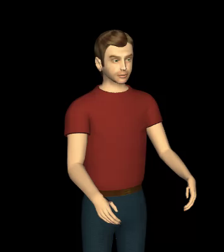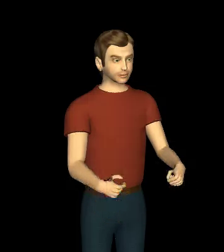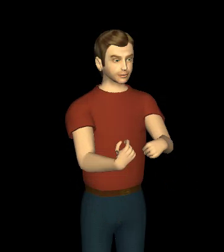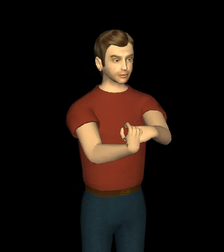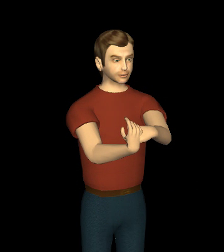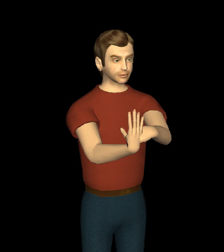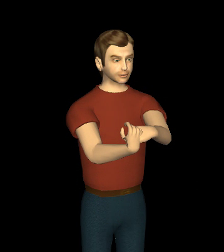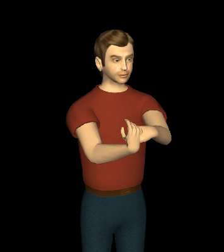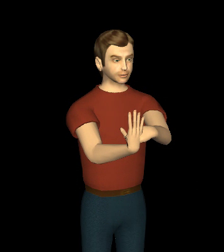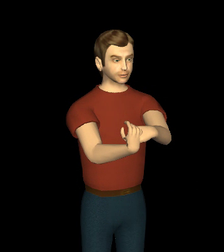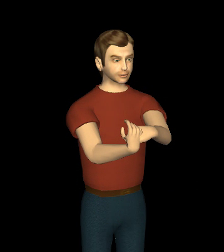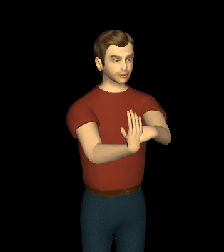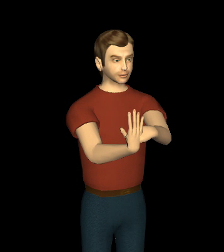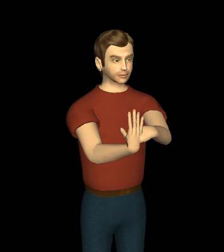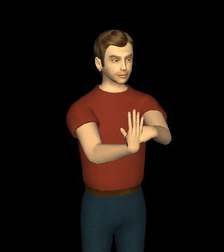إشارة